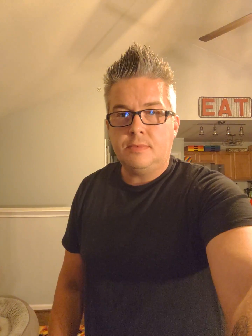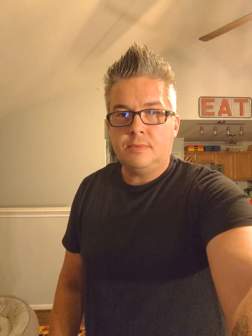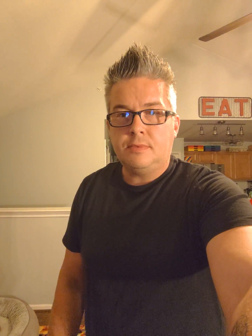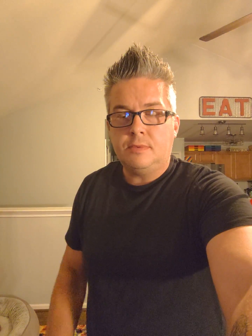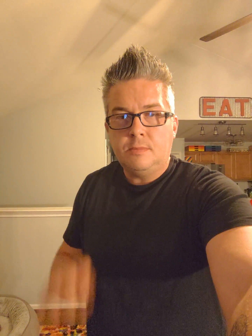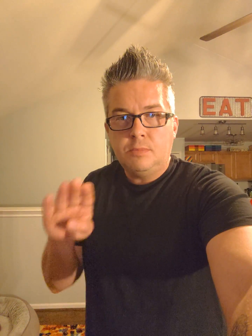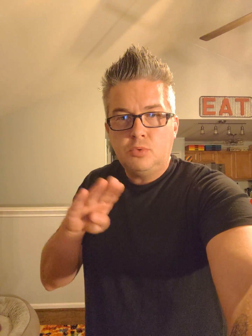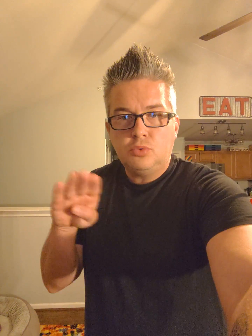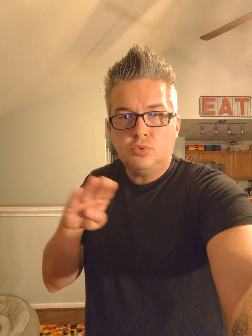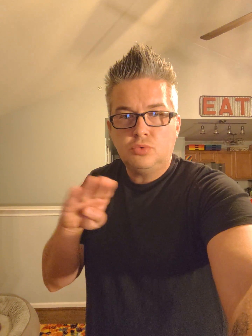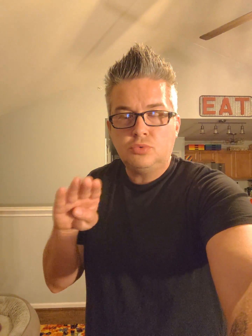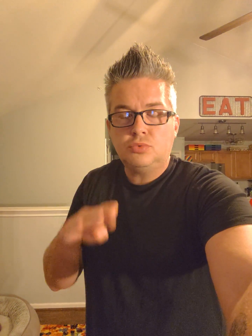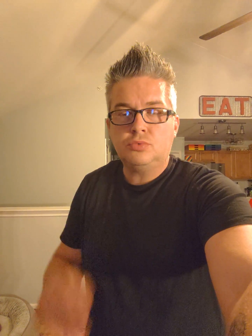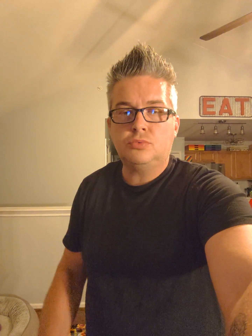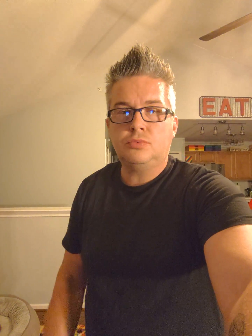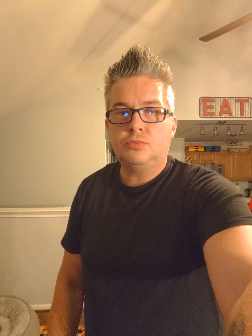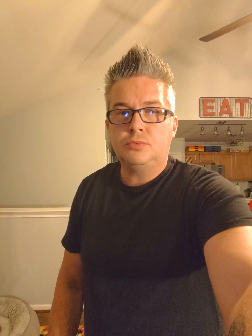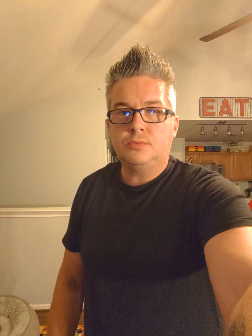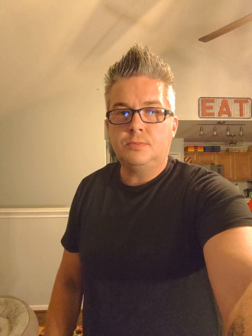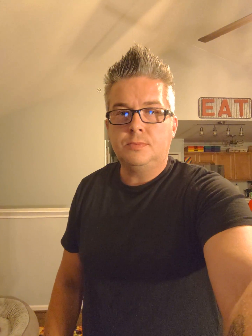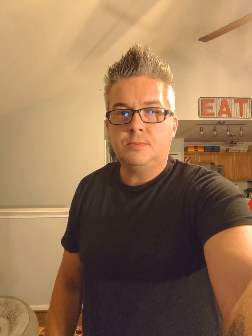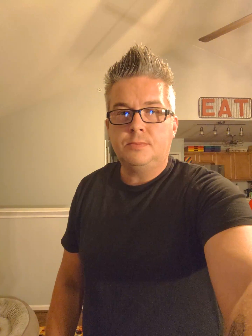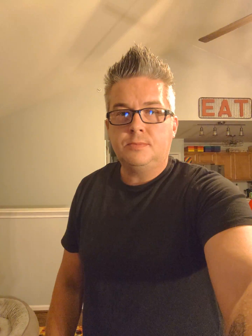boots